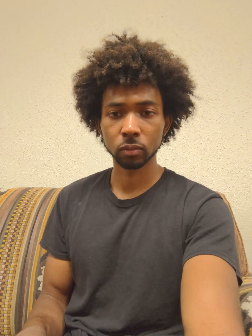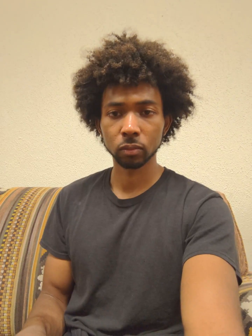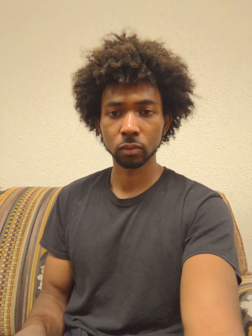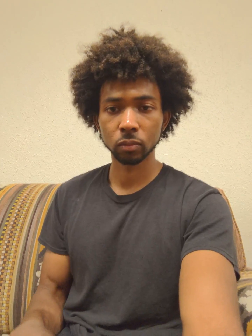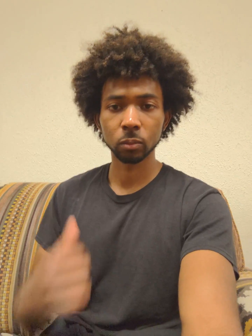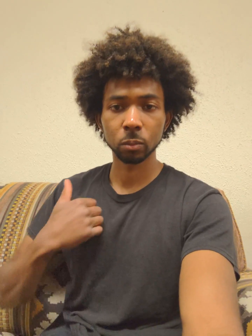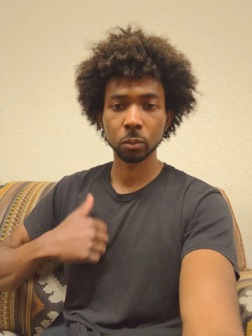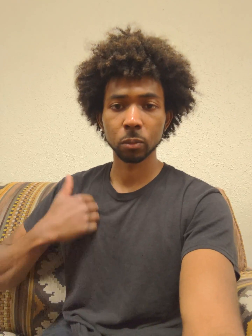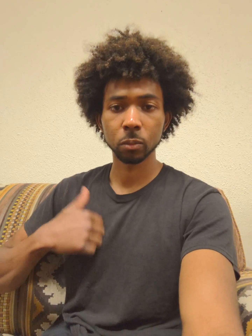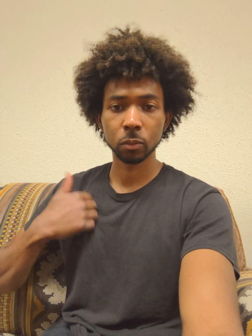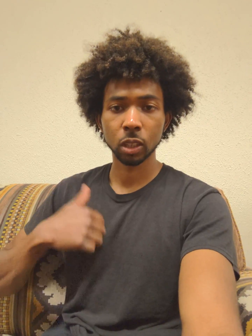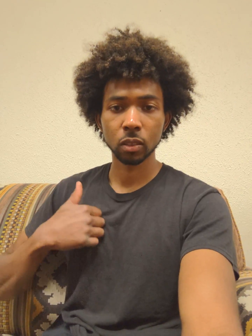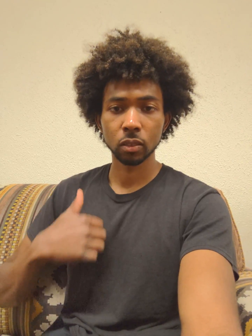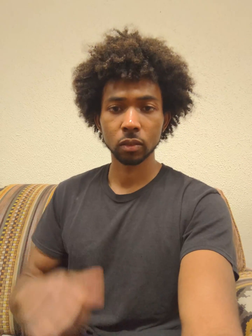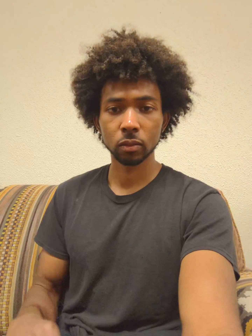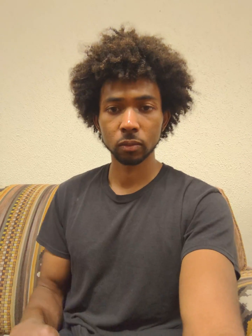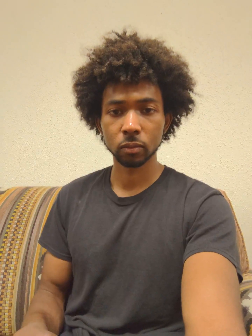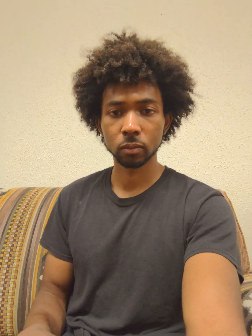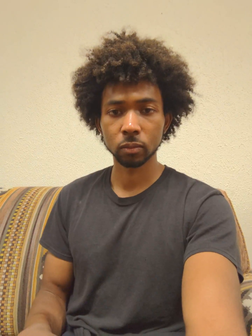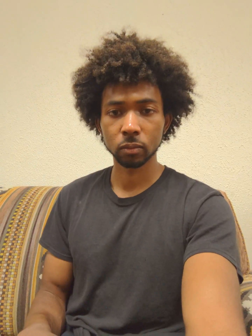bathtub